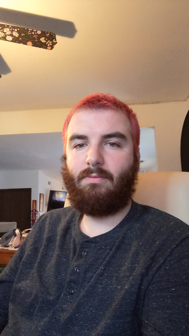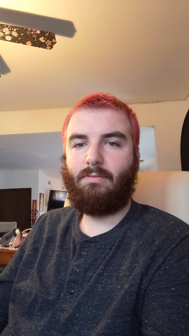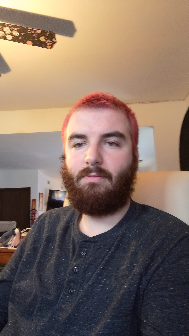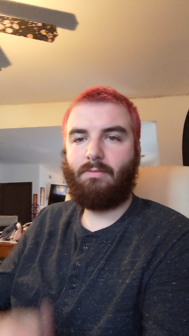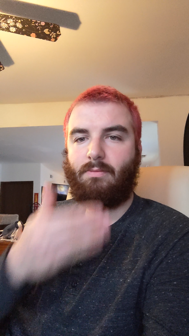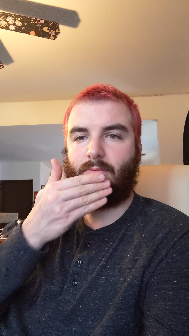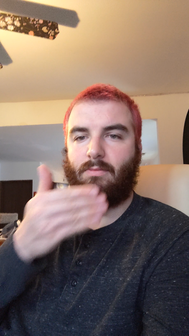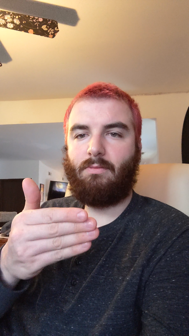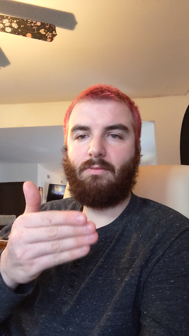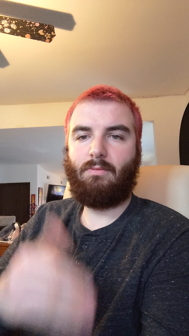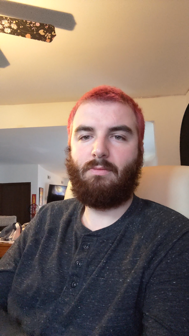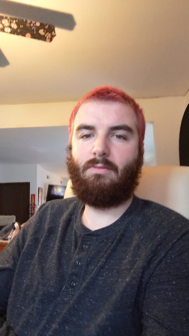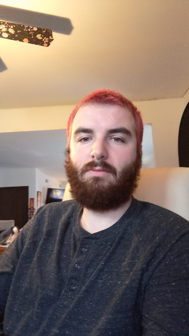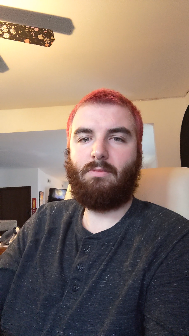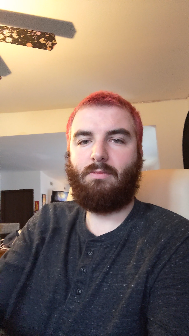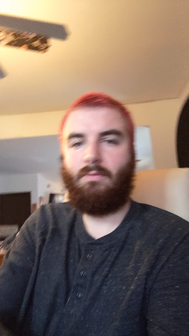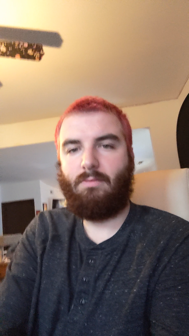good